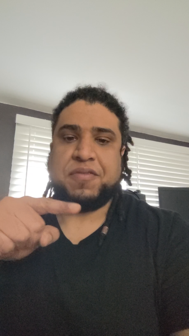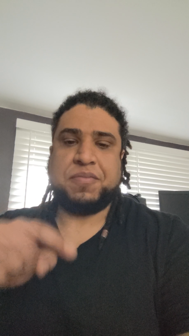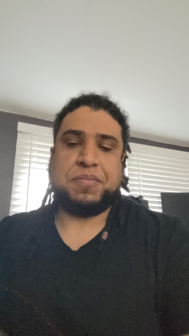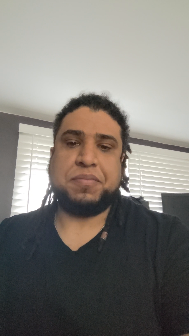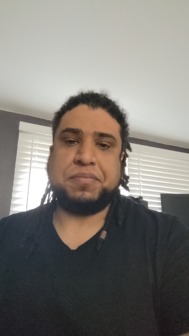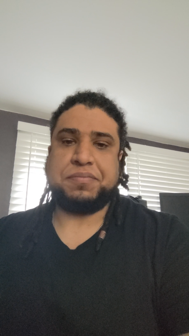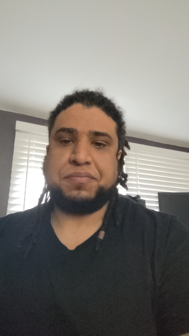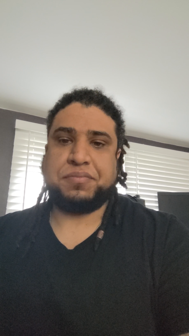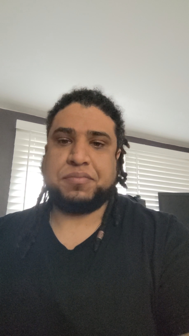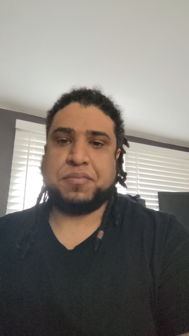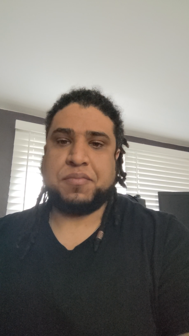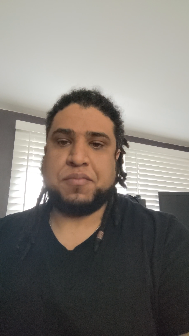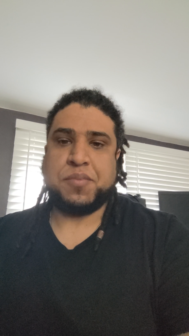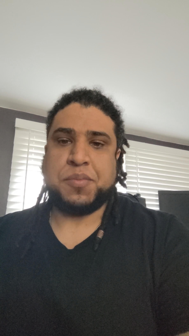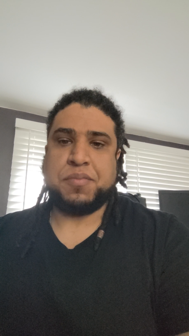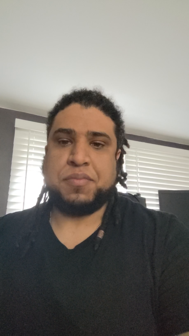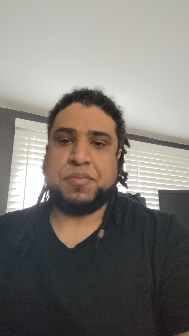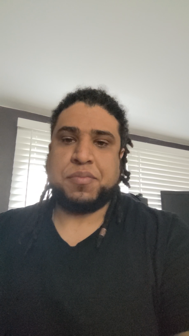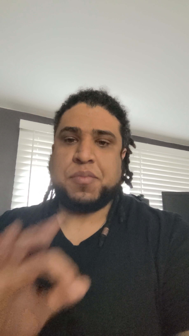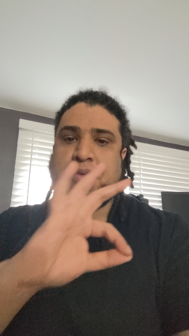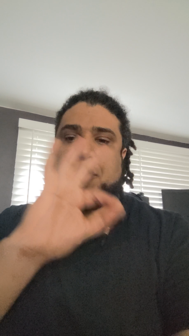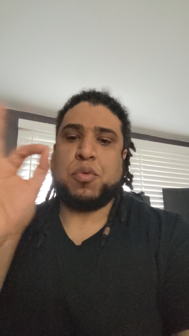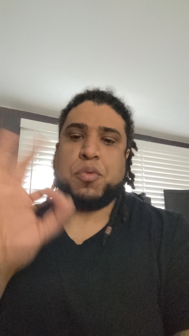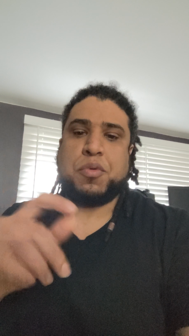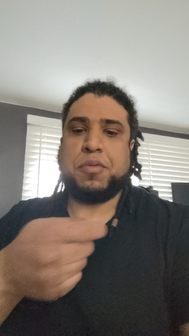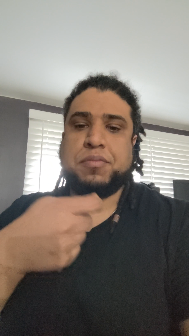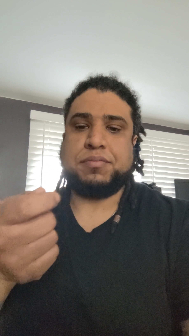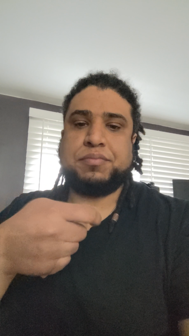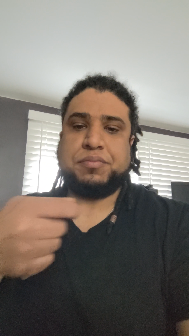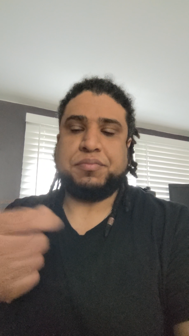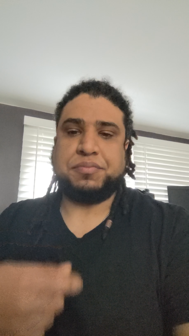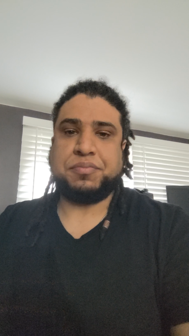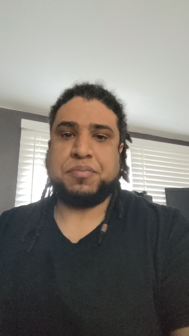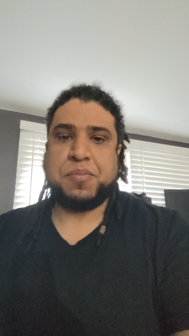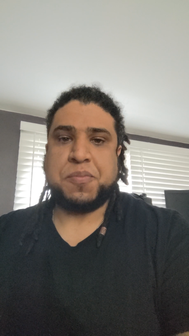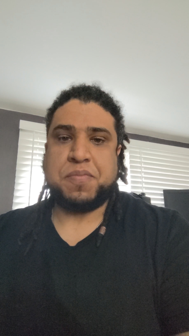hose